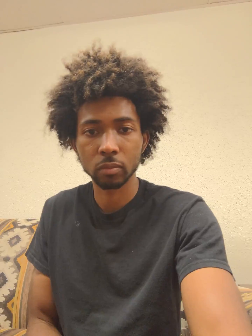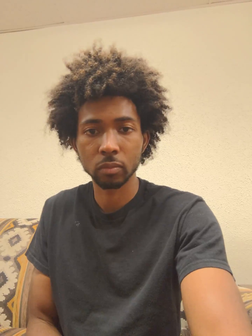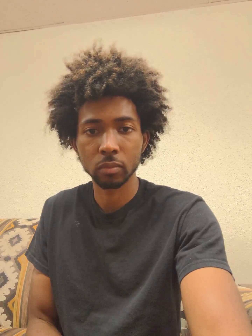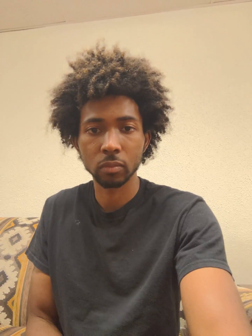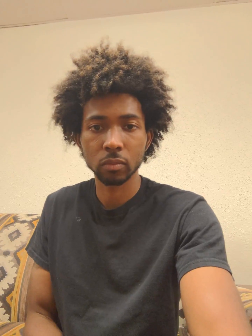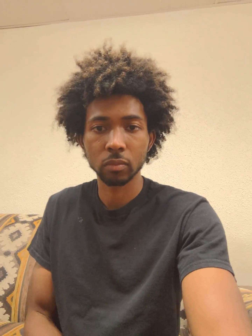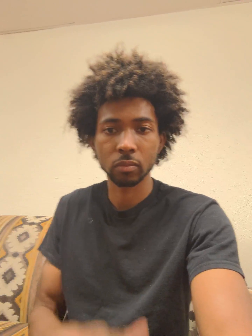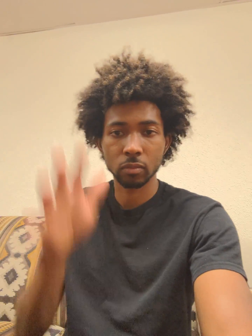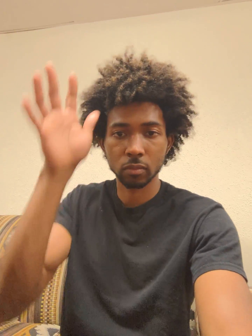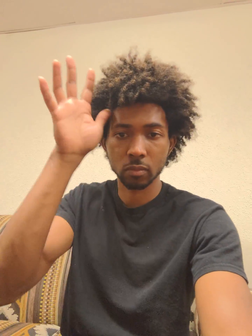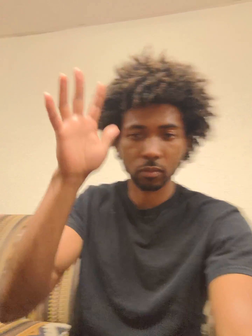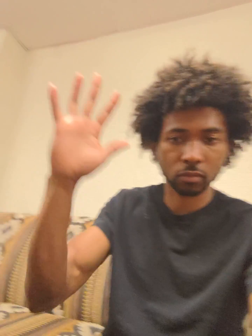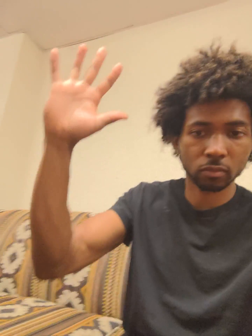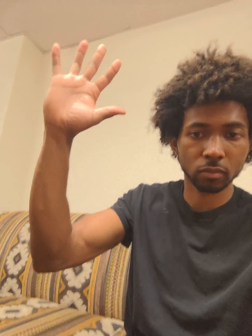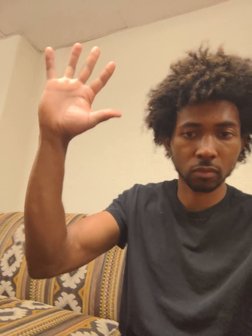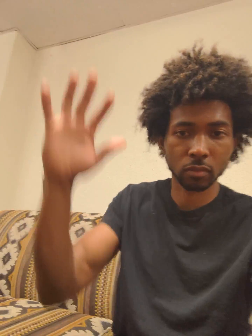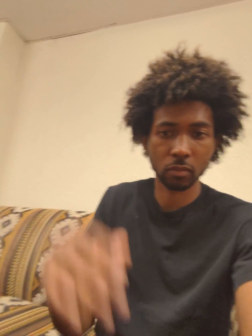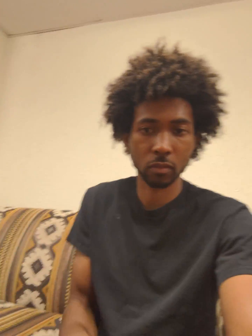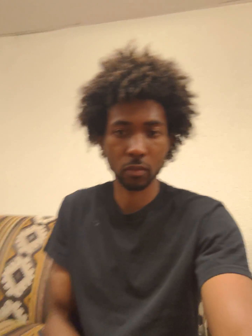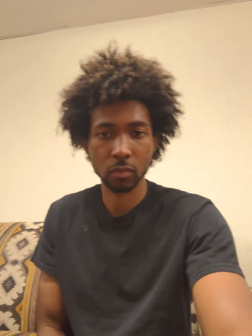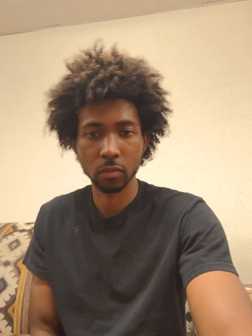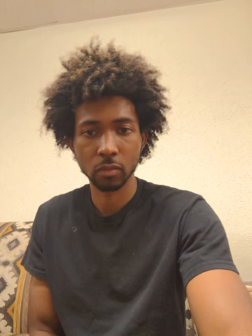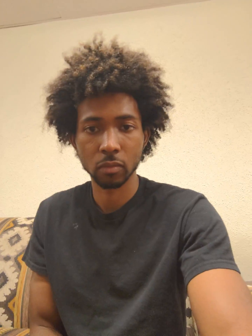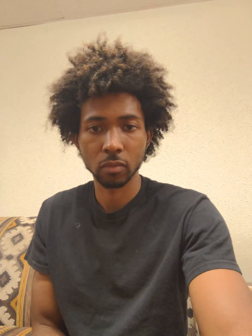moose